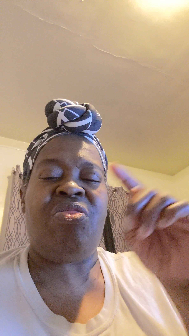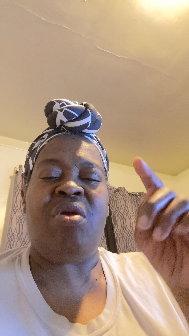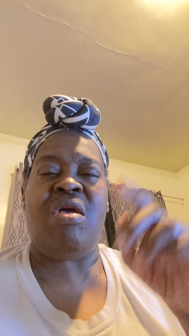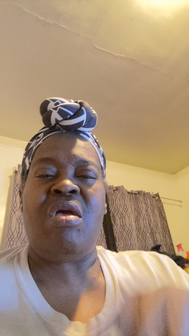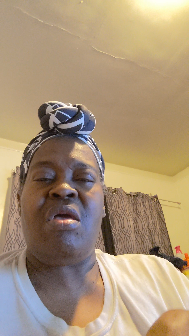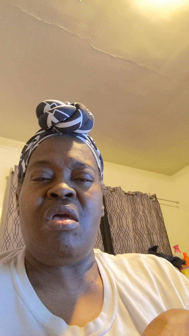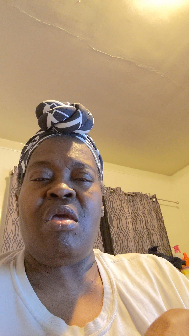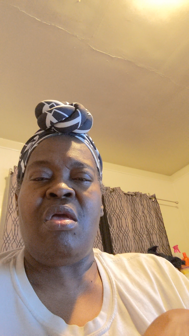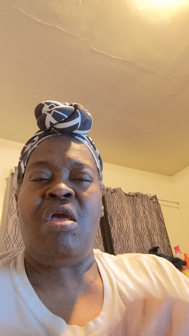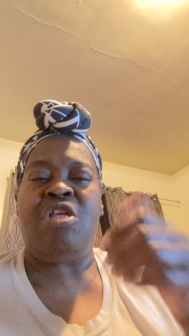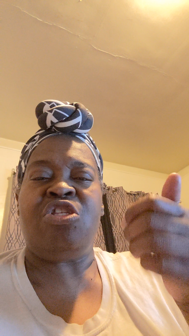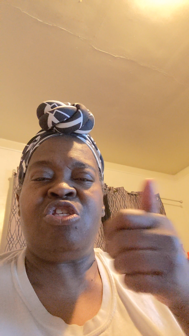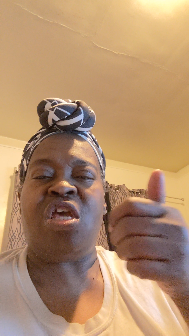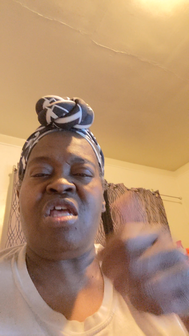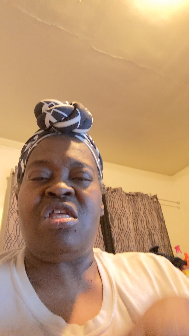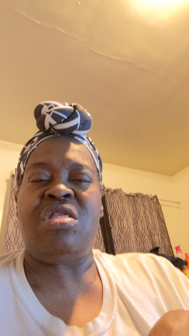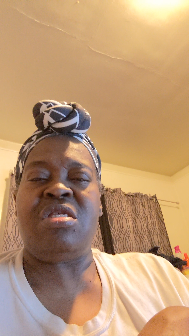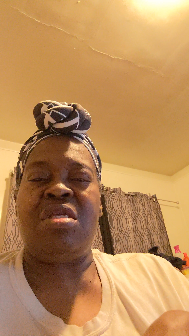chase